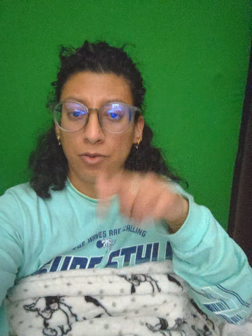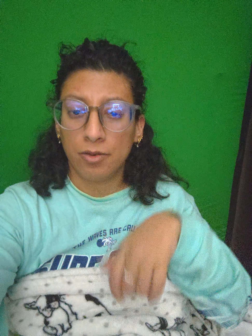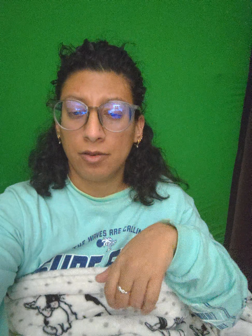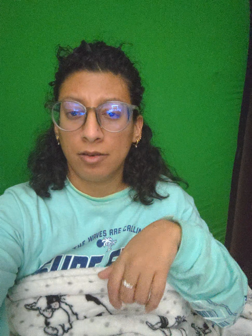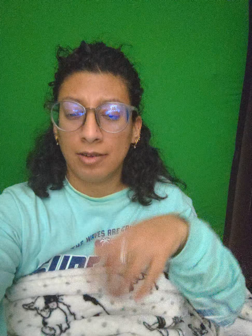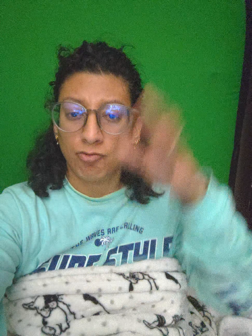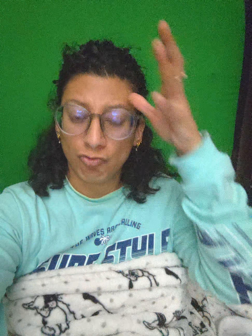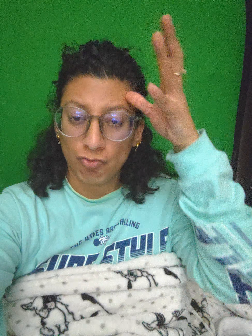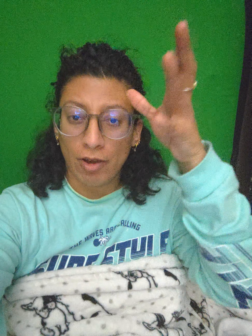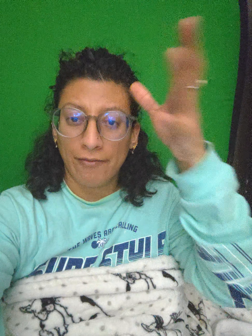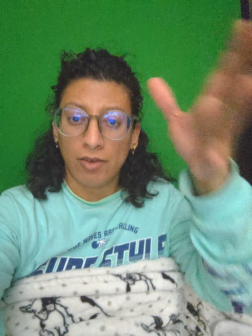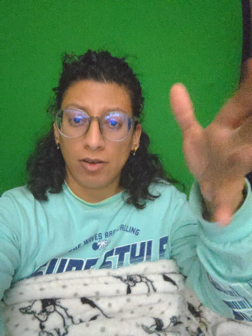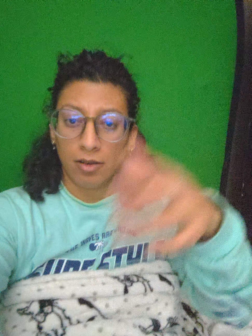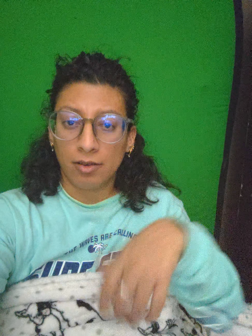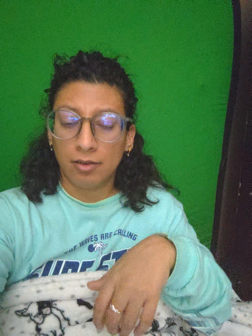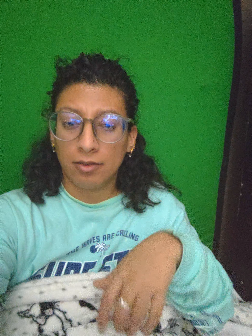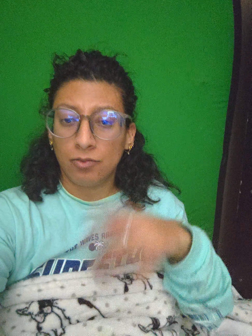grandpa